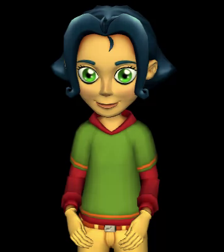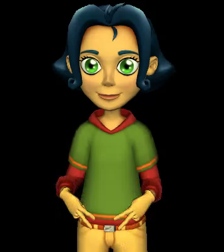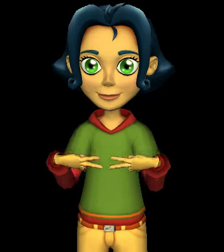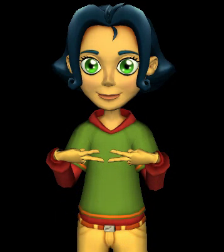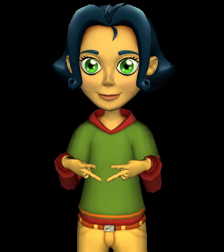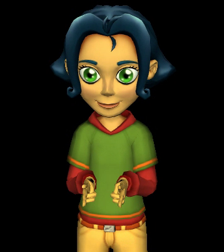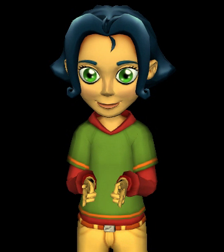تفويض